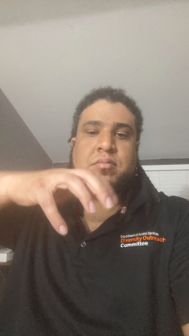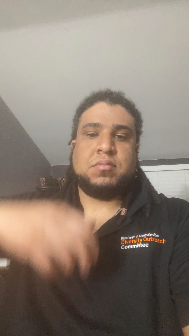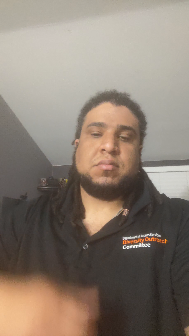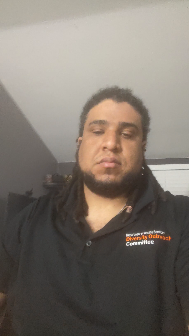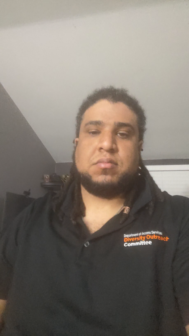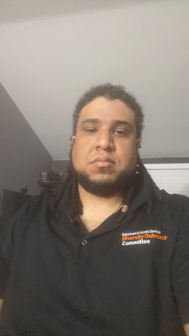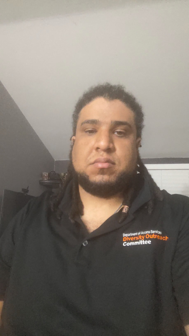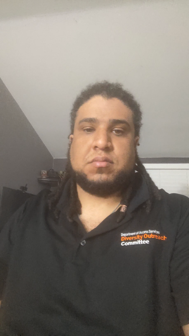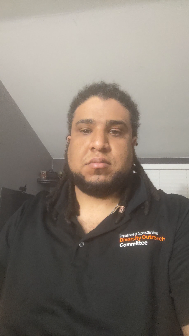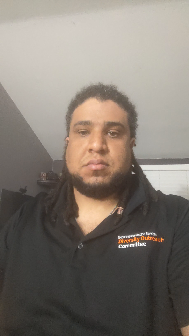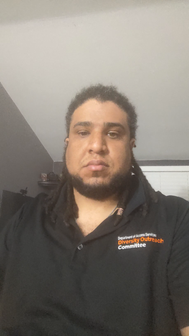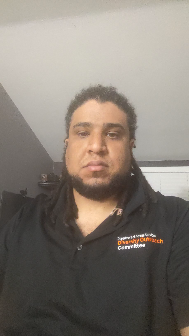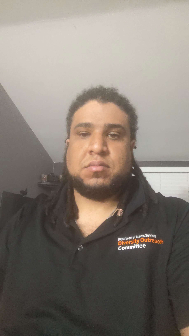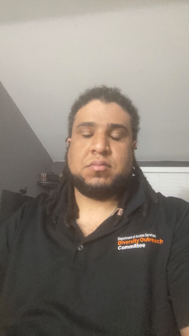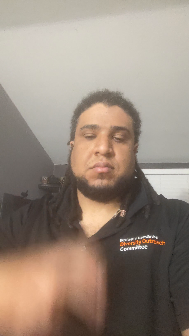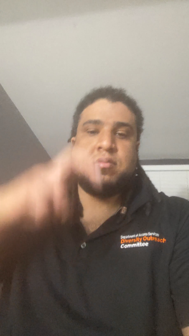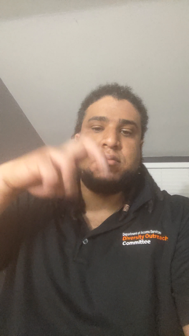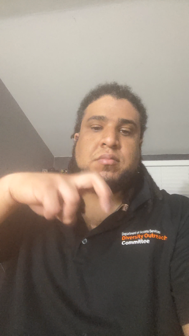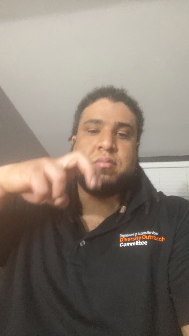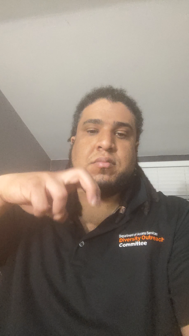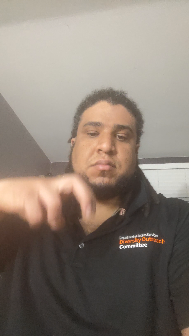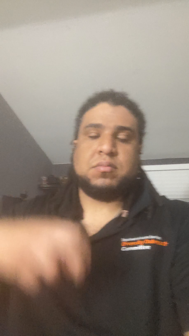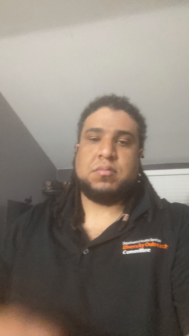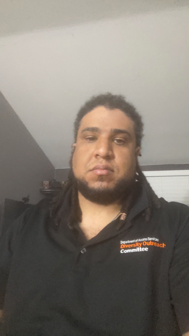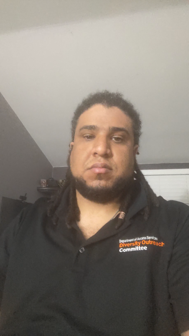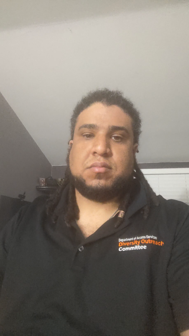potato